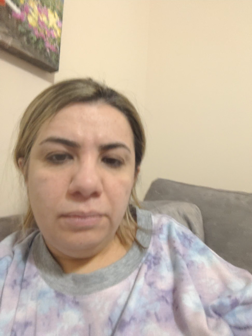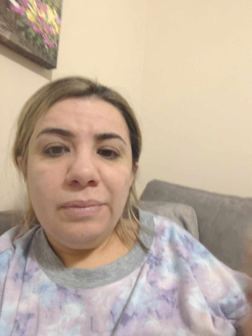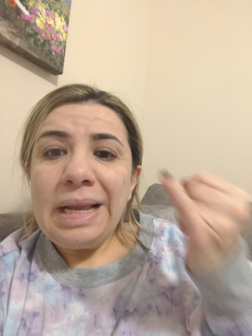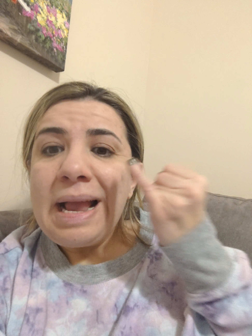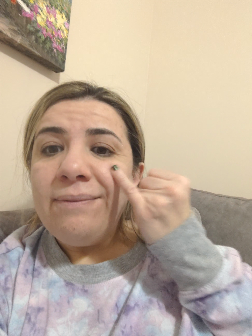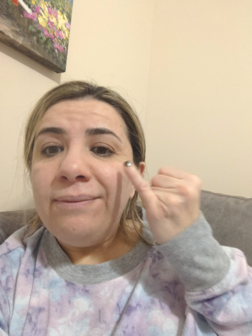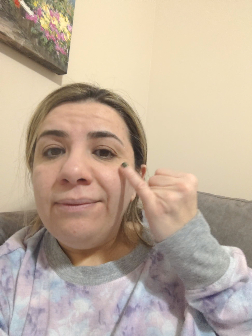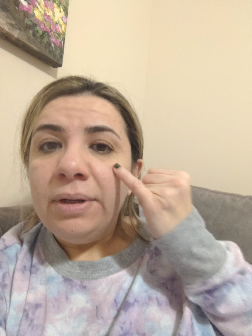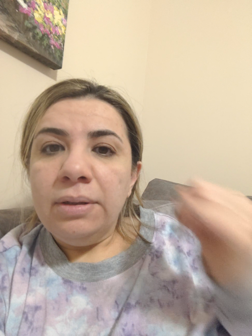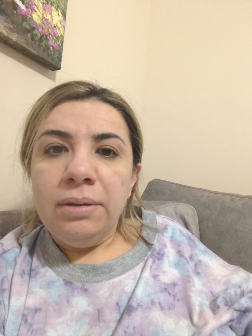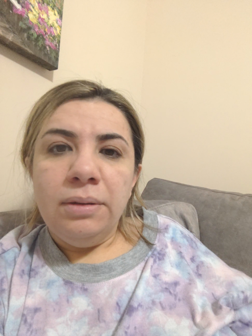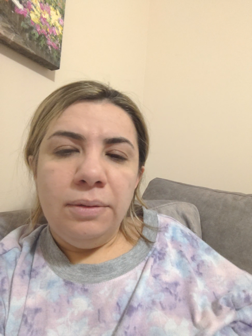if